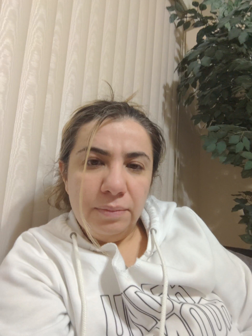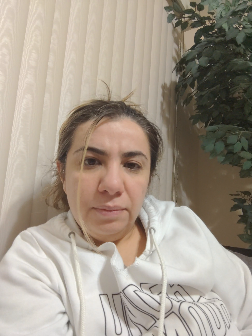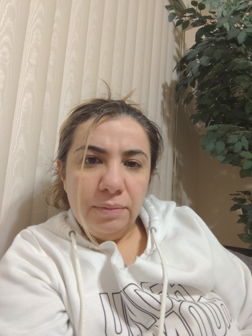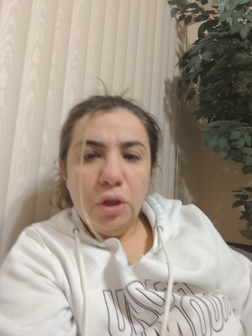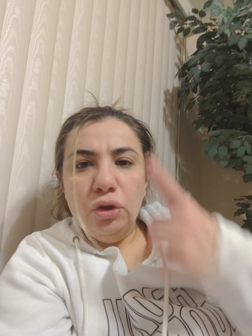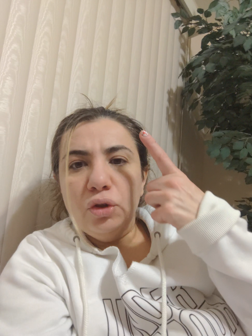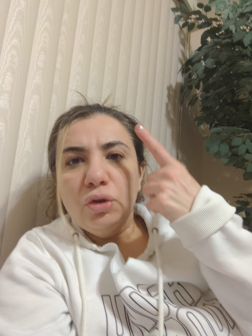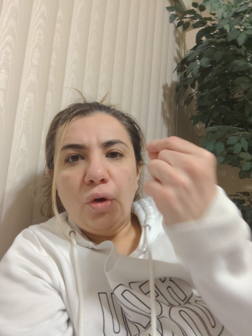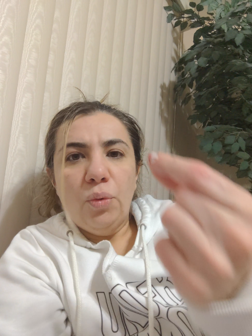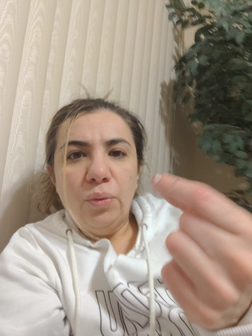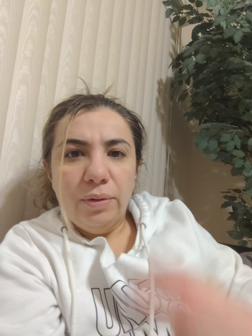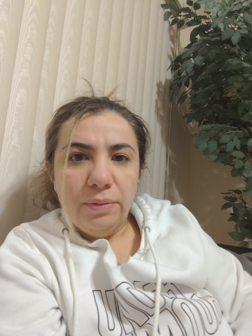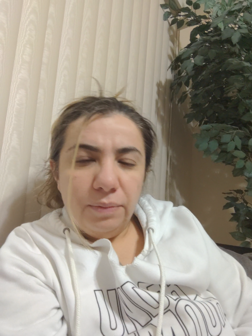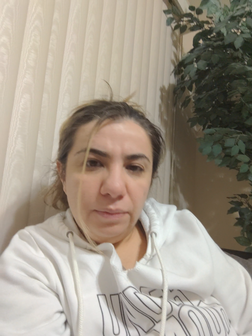go